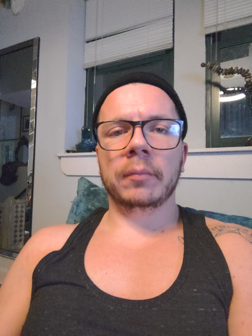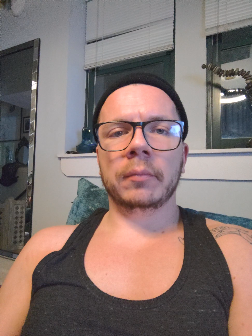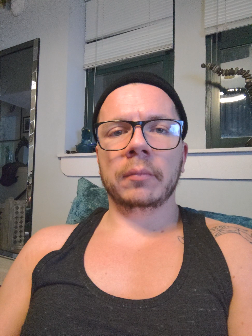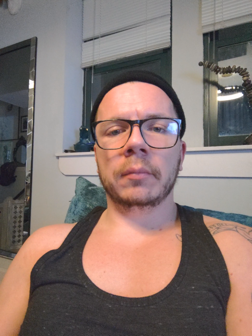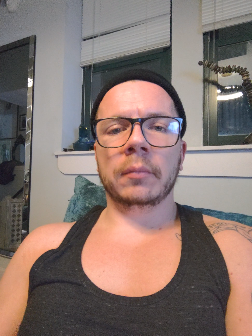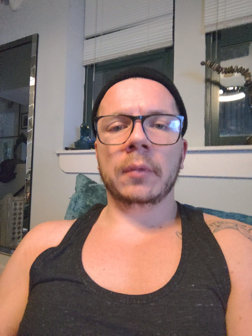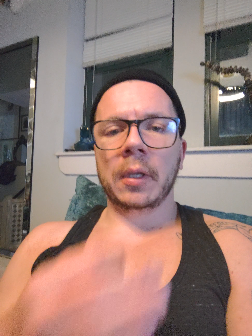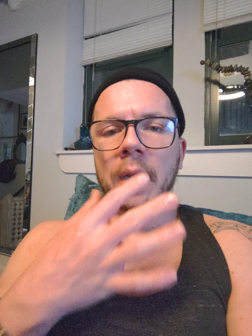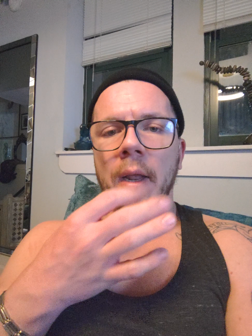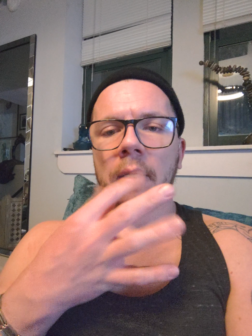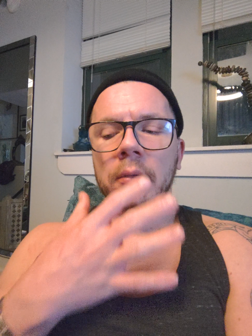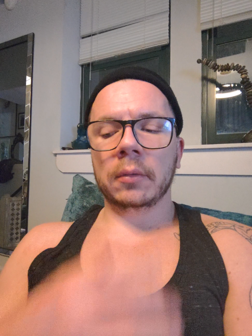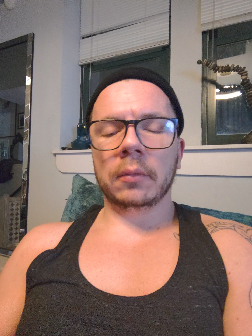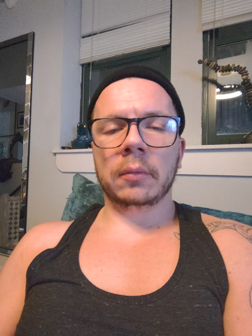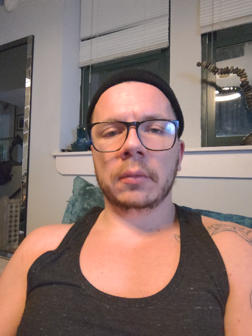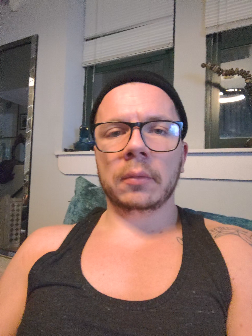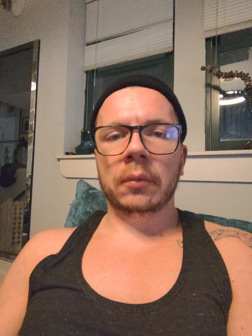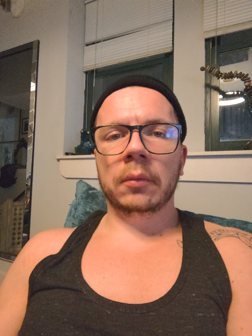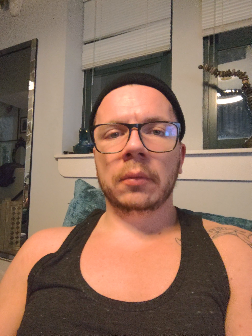snack